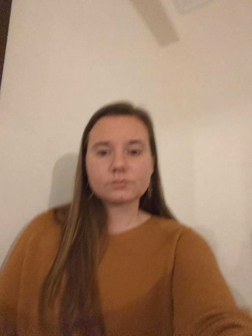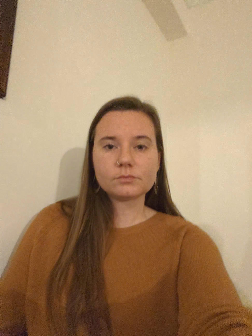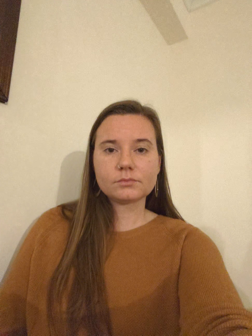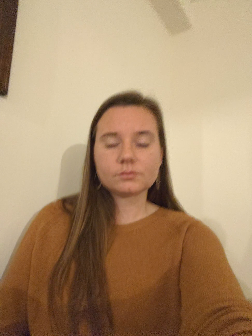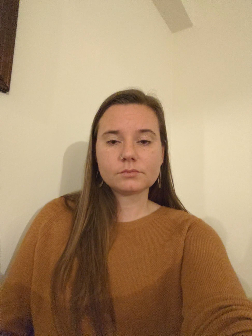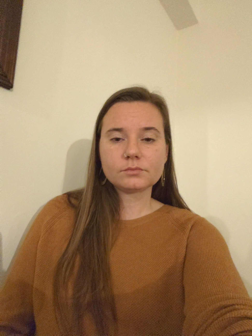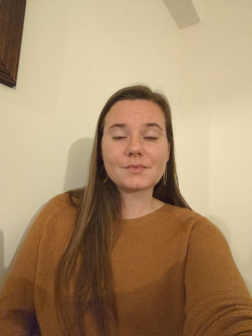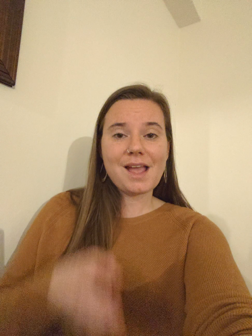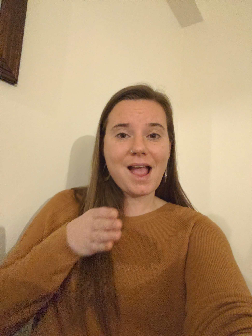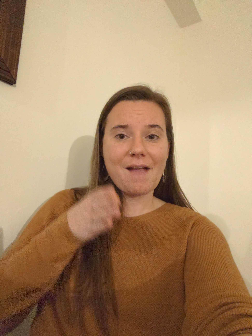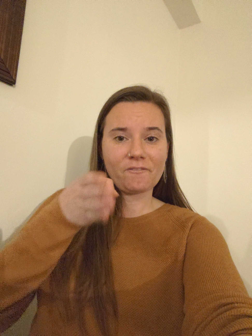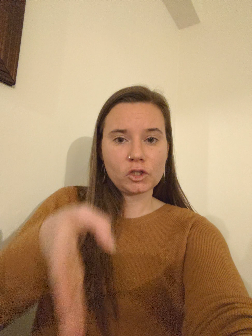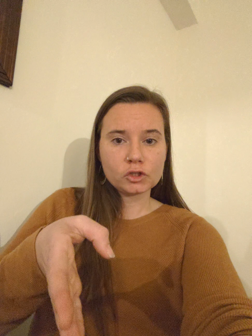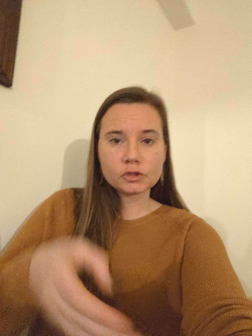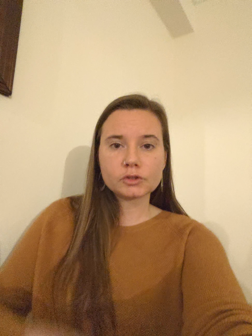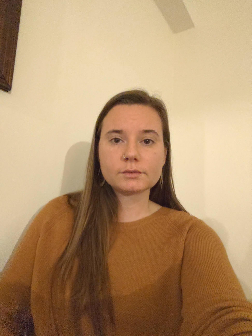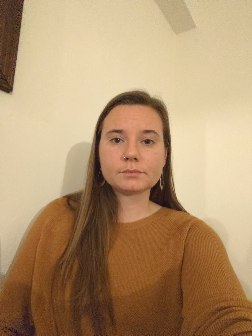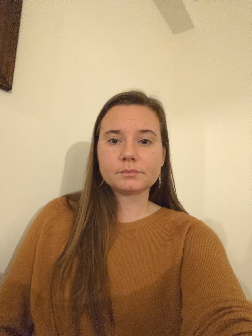after